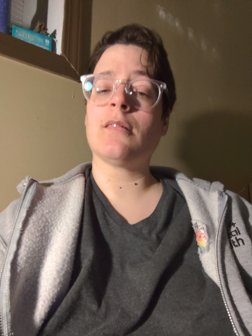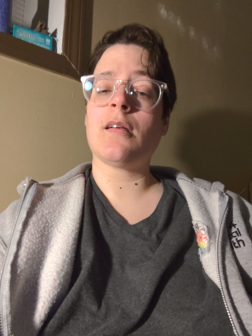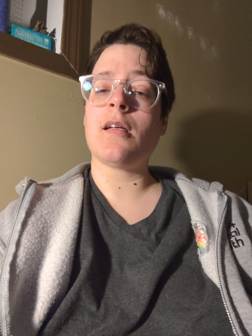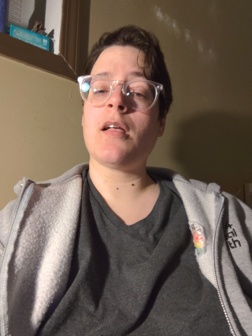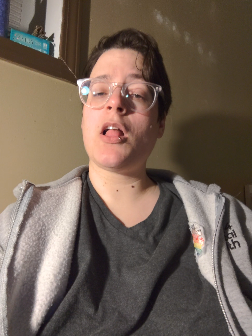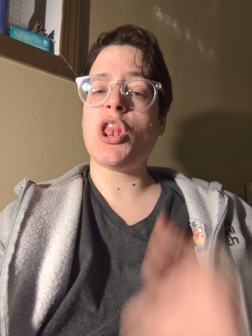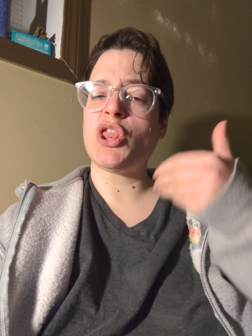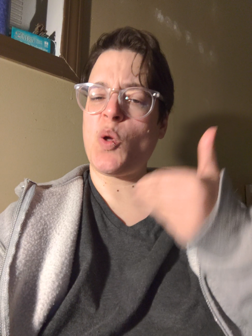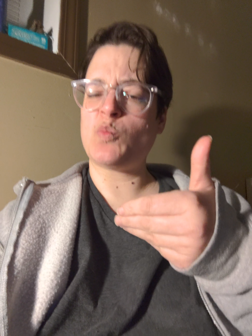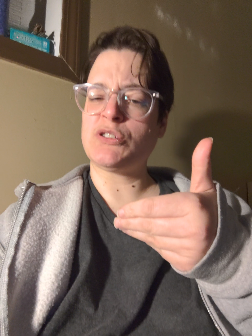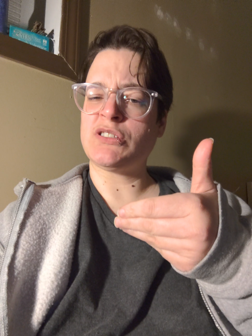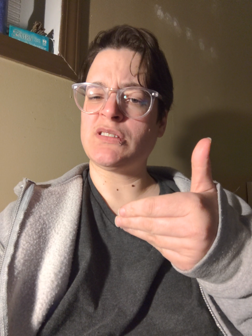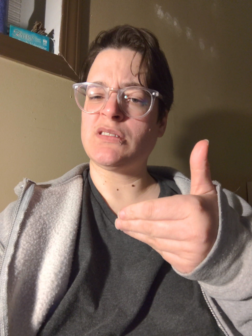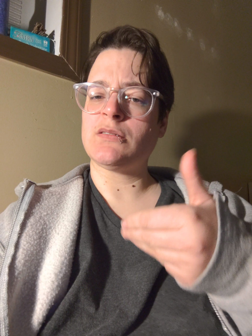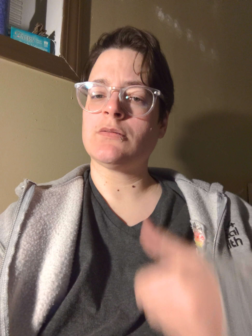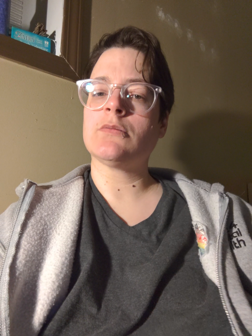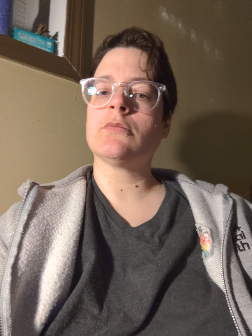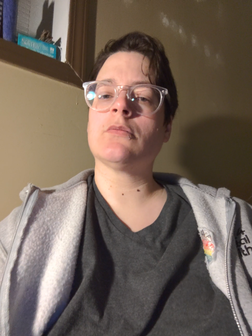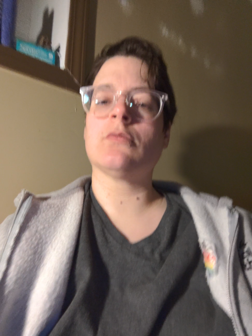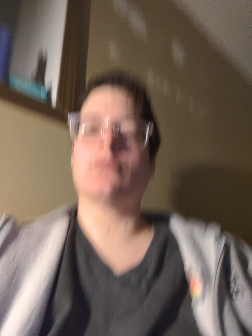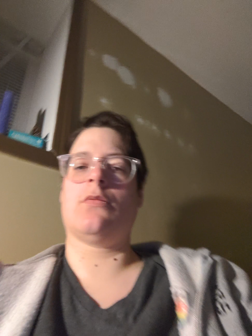close